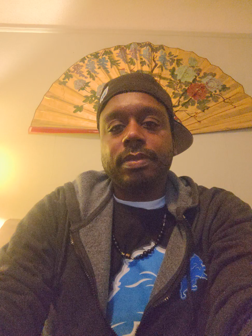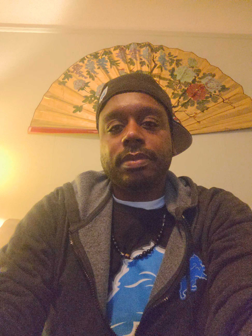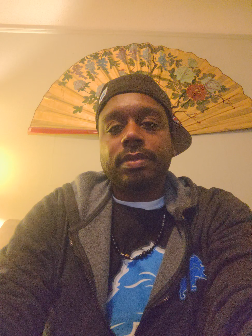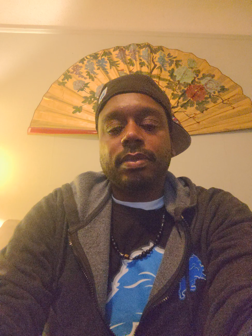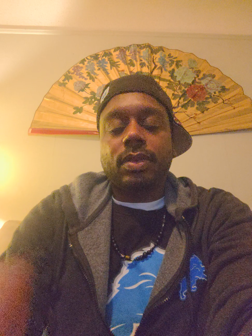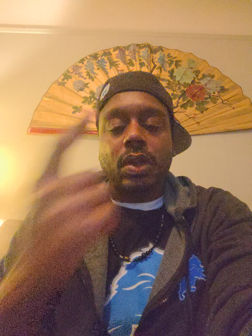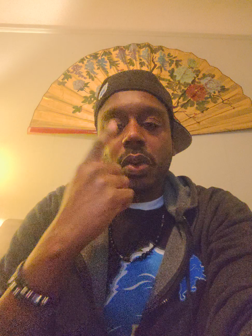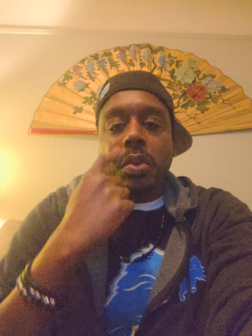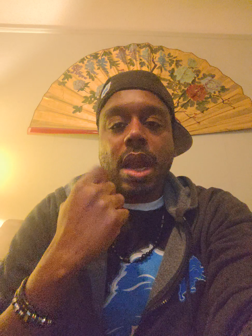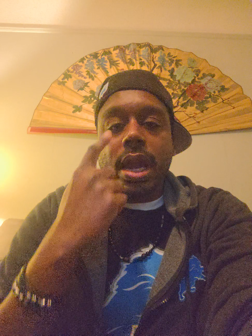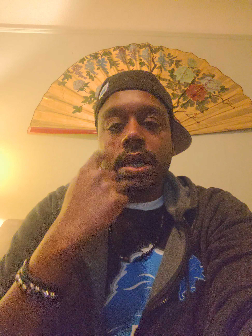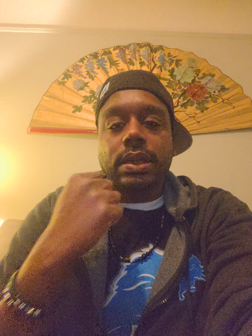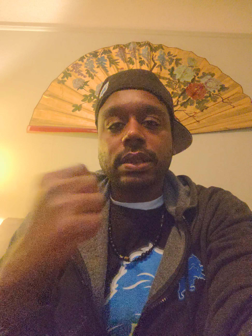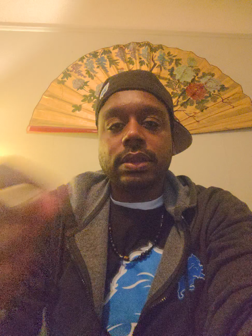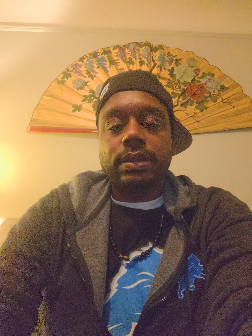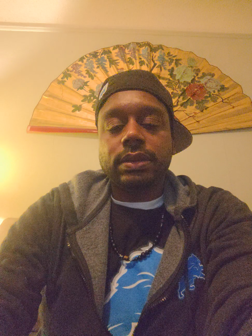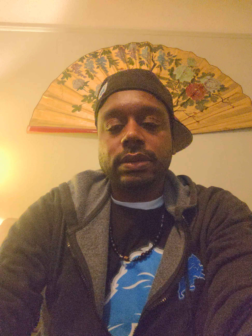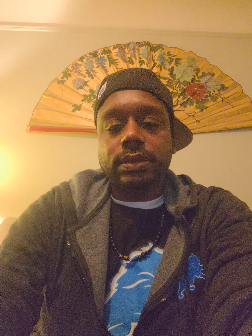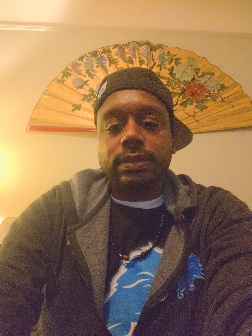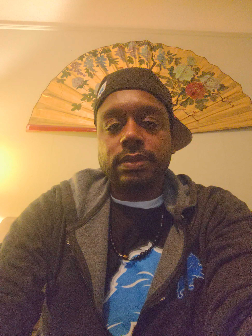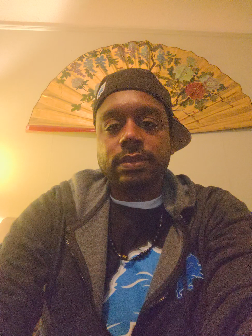cry